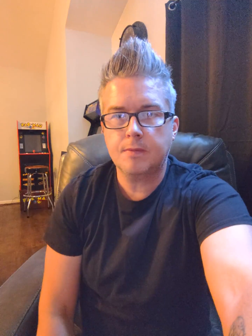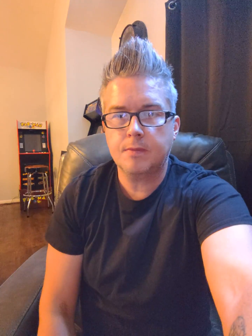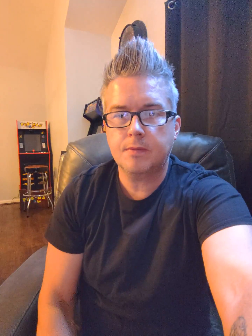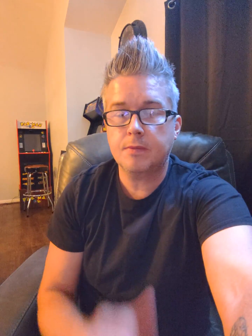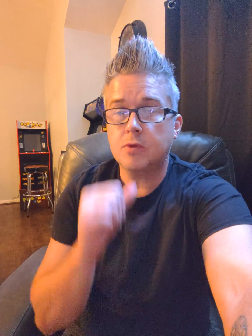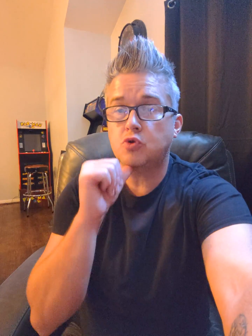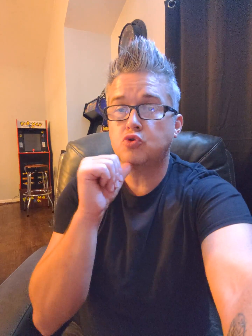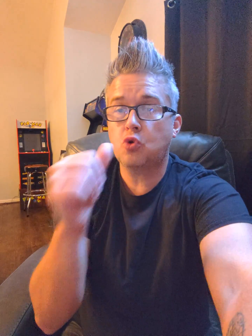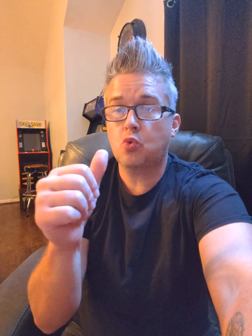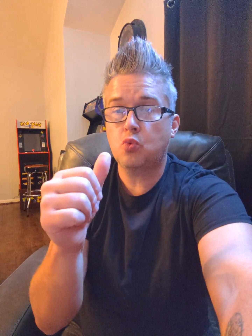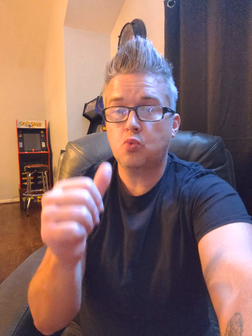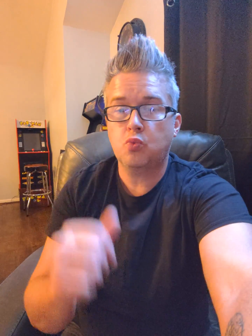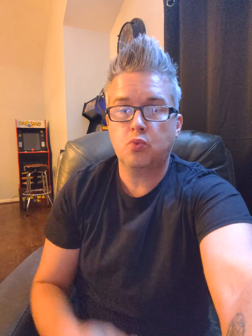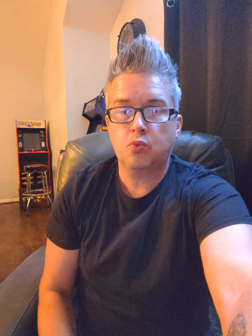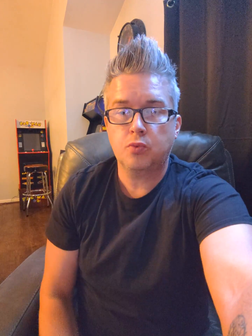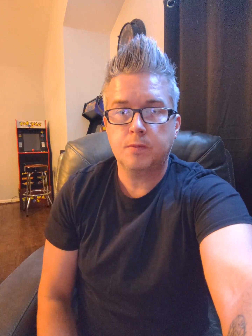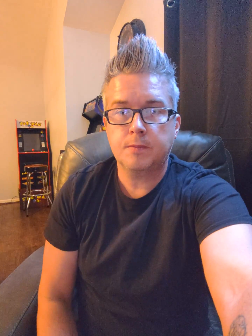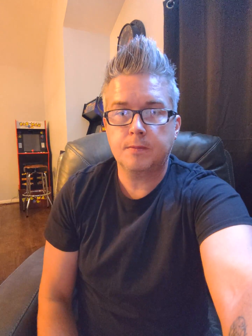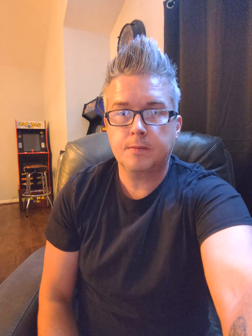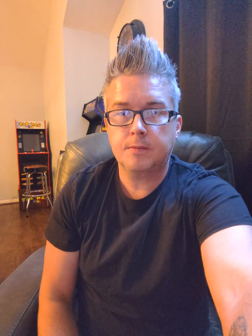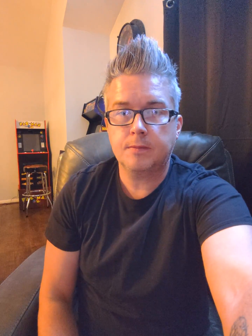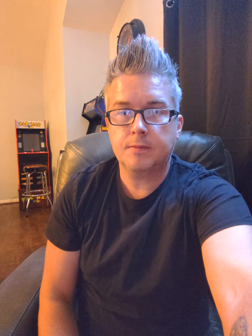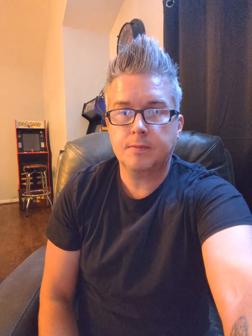don't